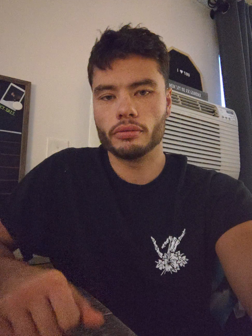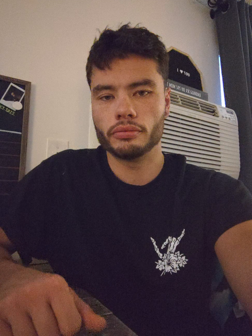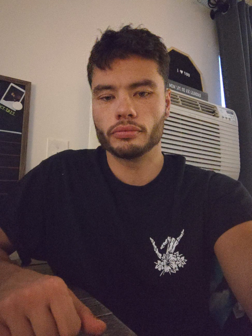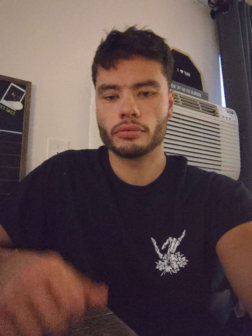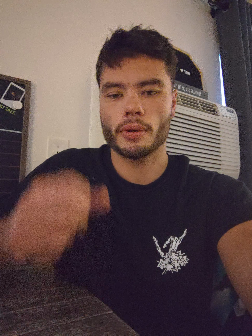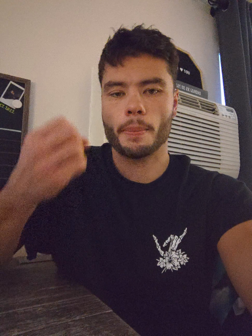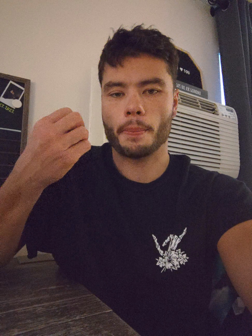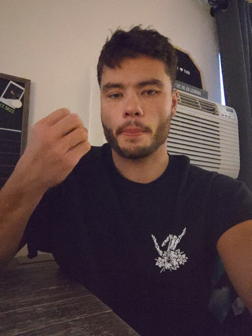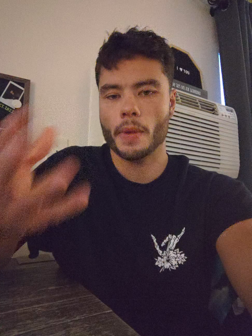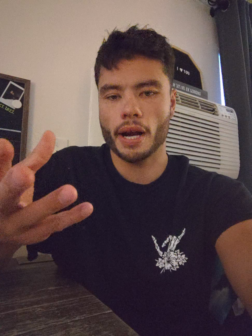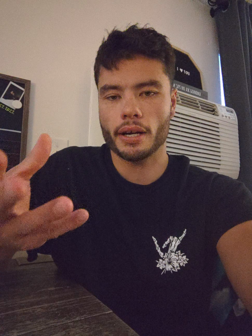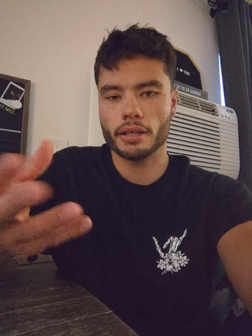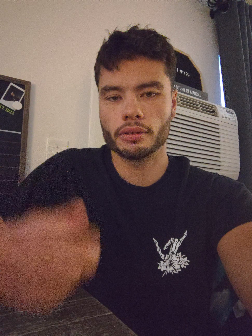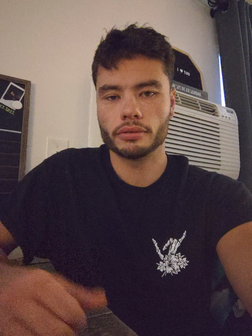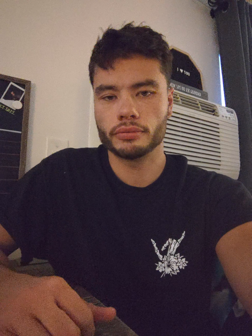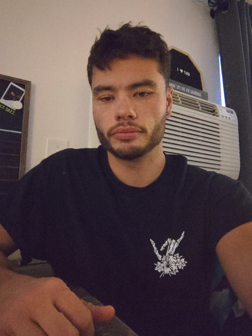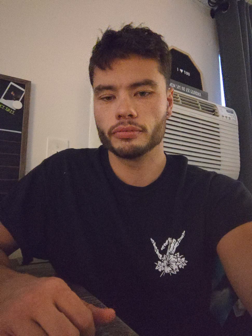many